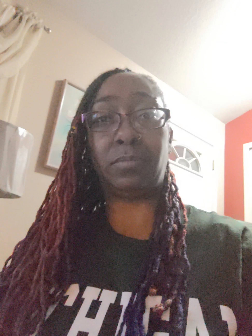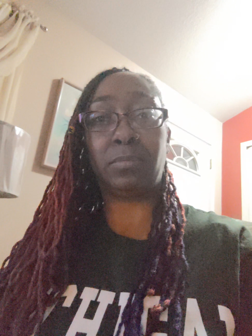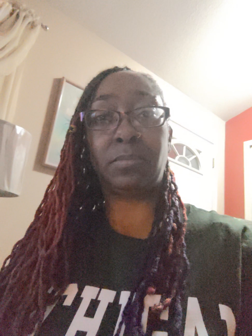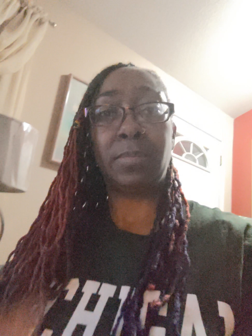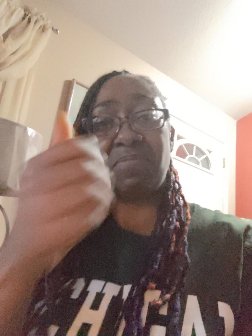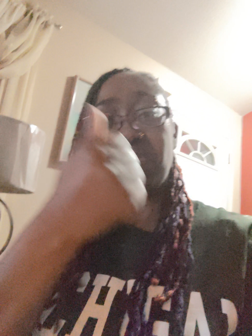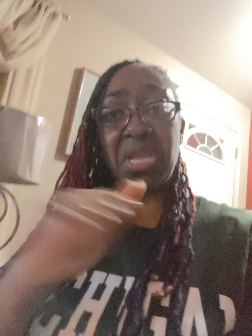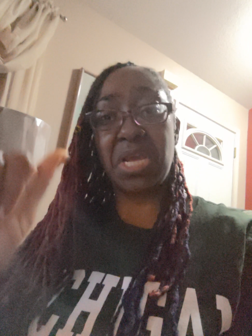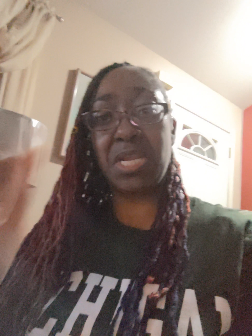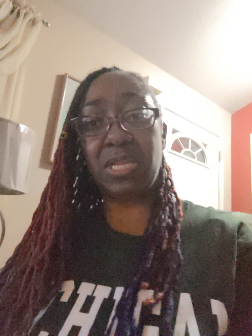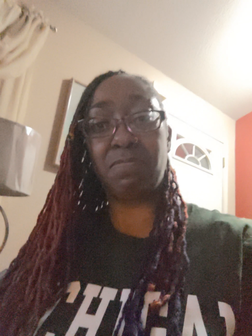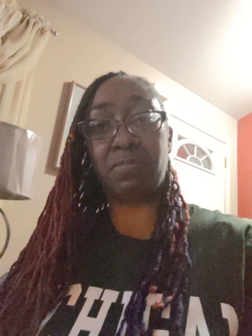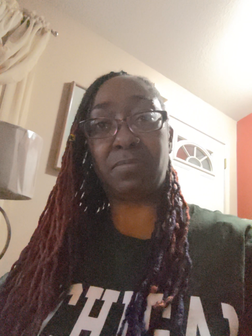any